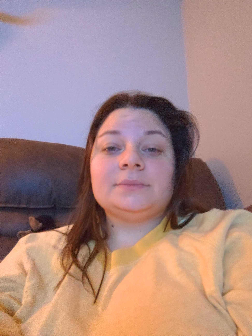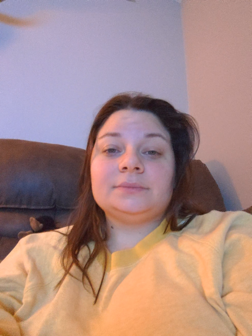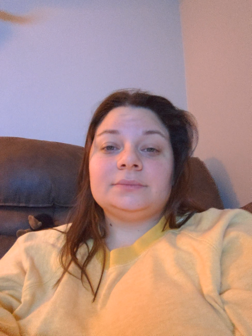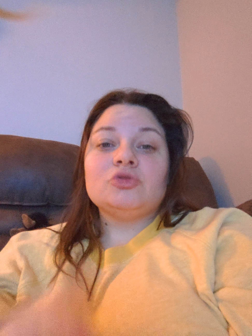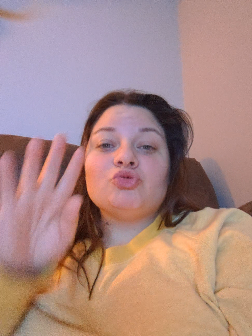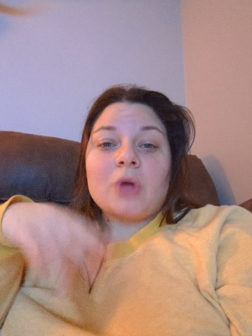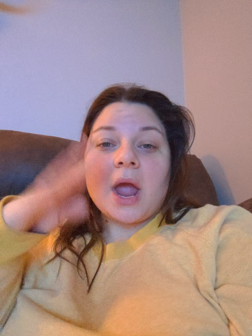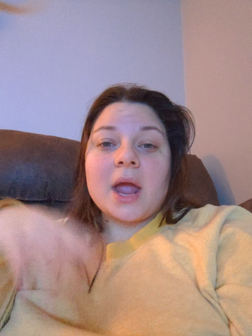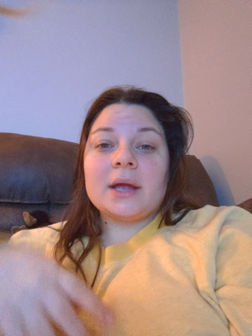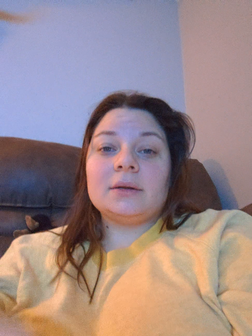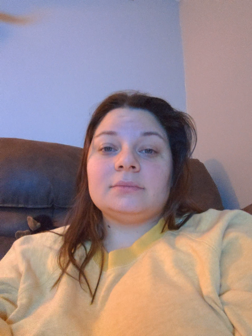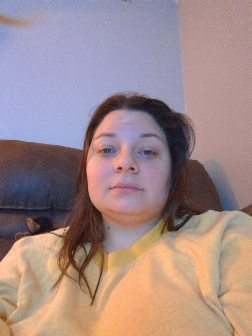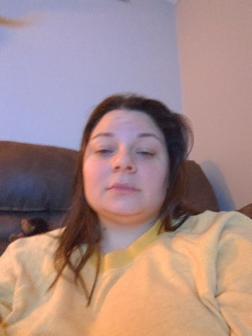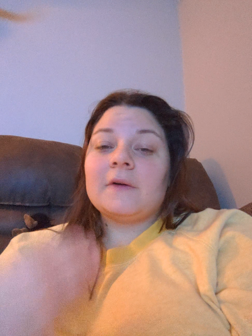rain